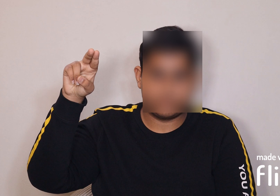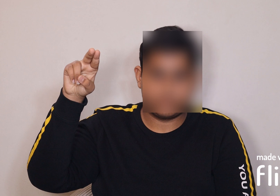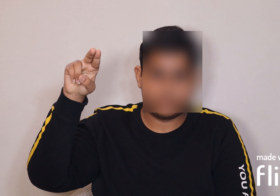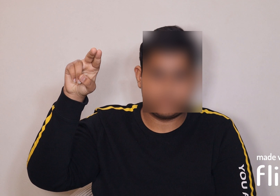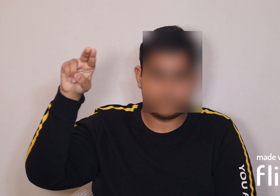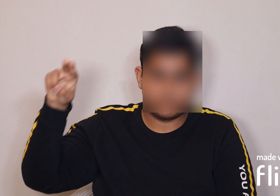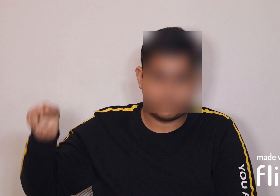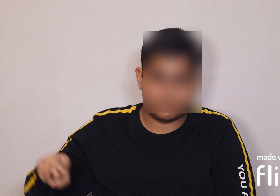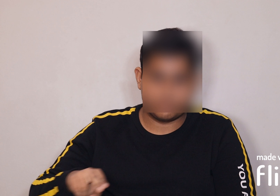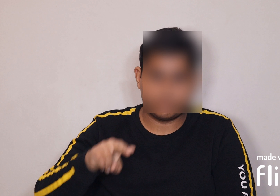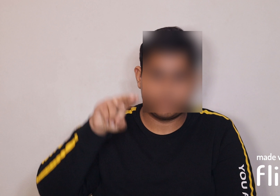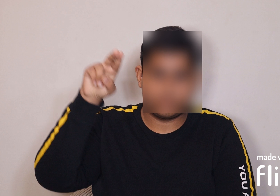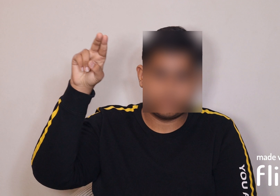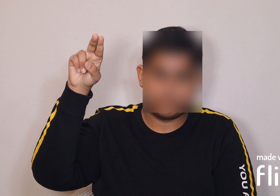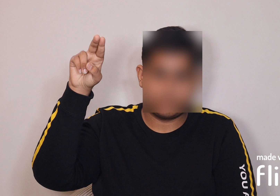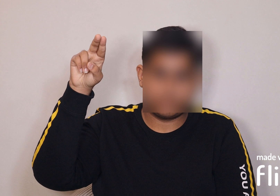ہ